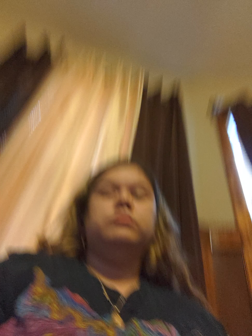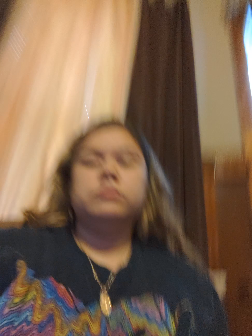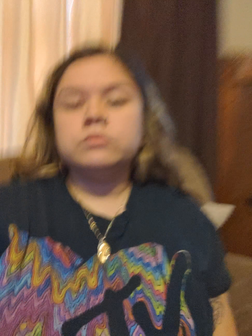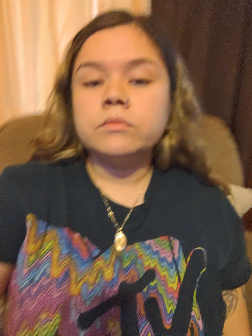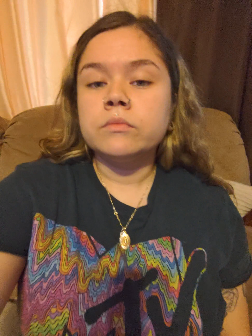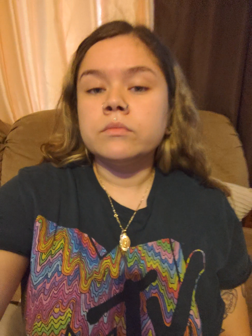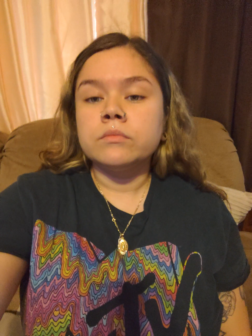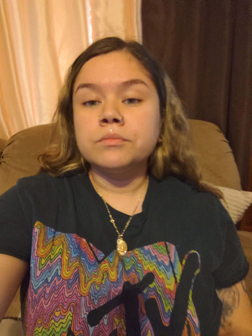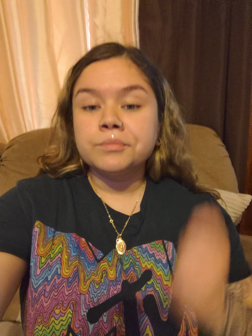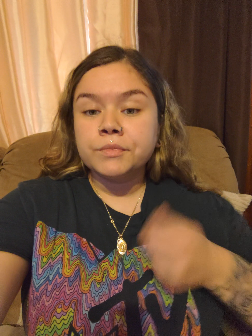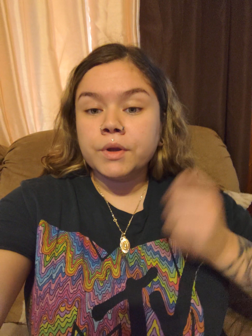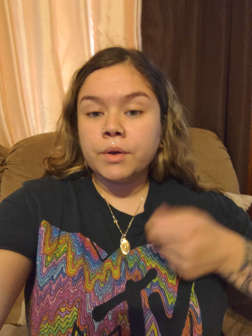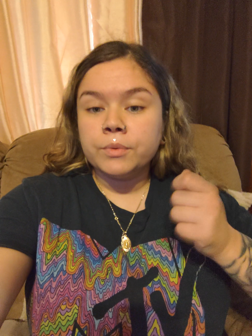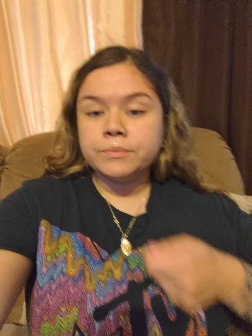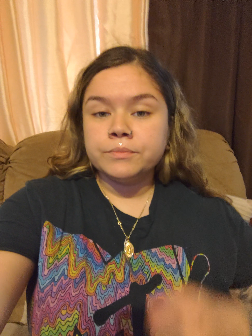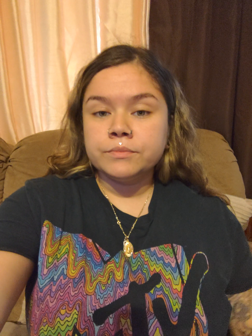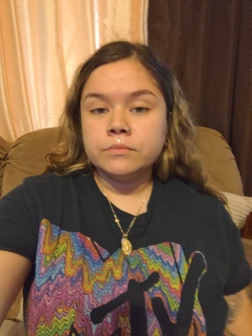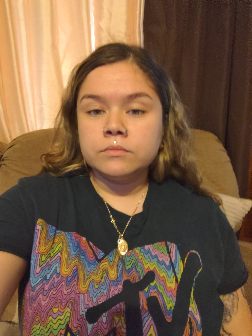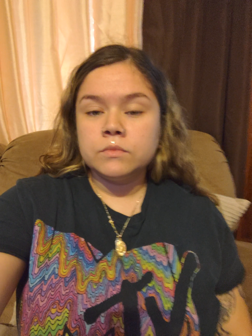cart